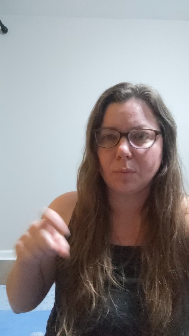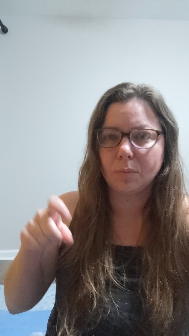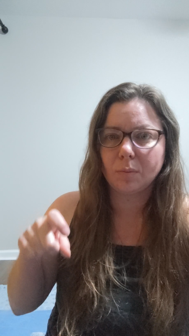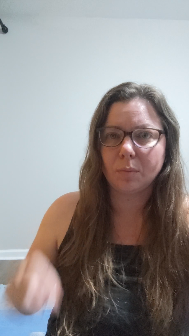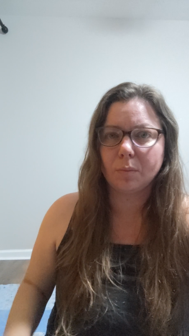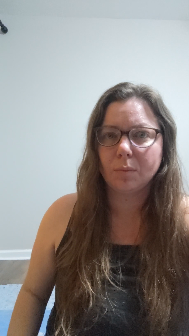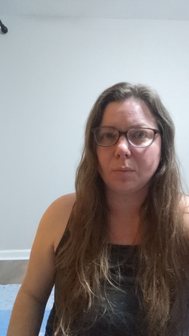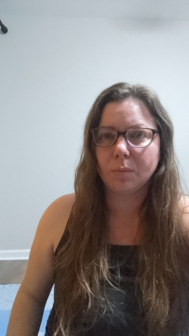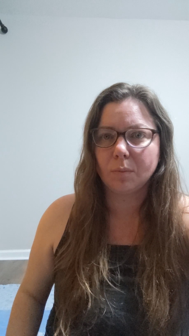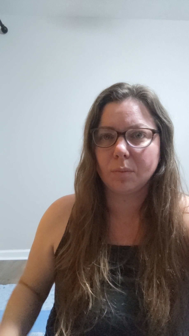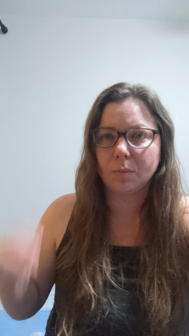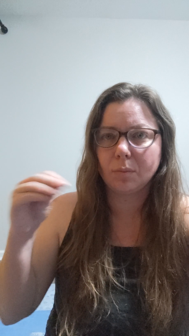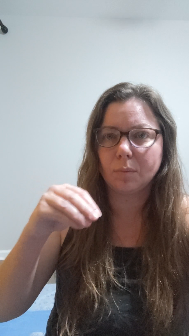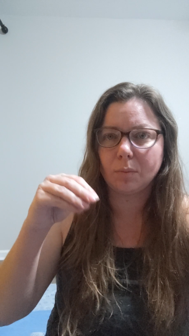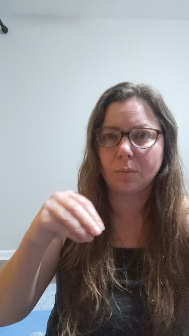inside